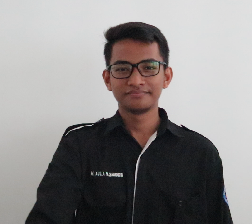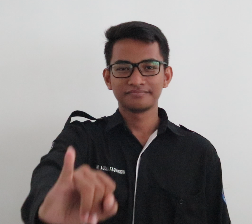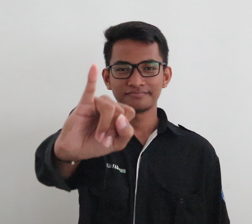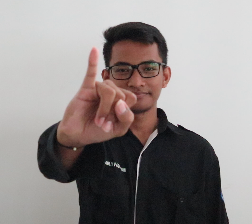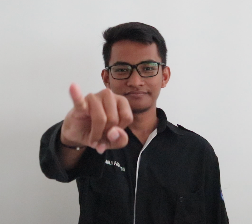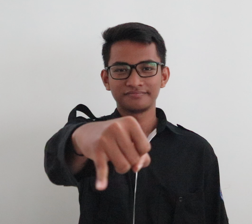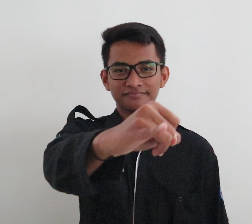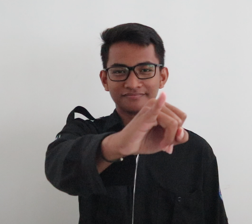J